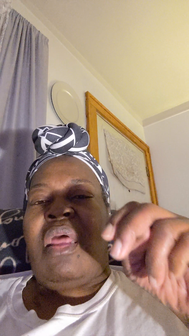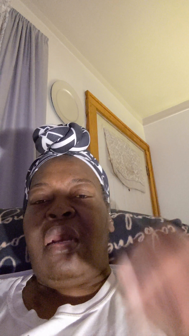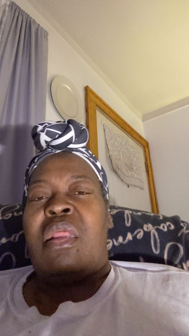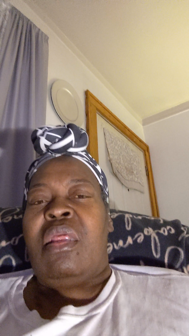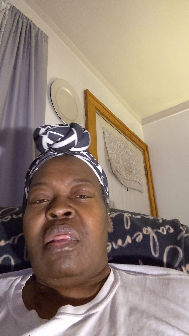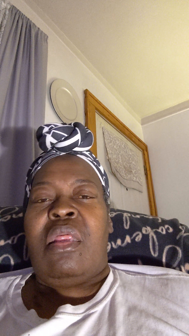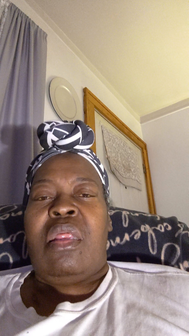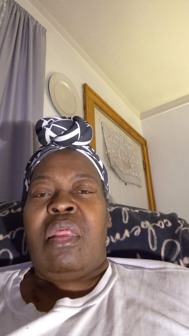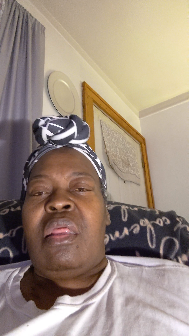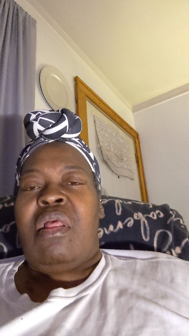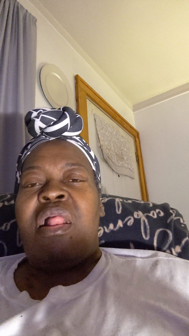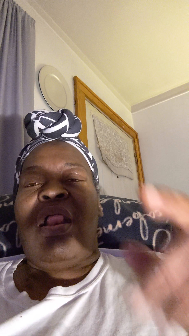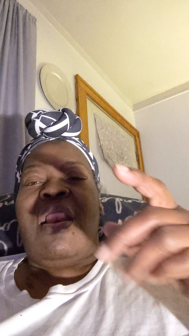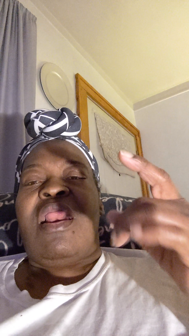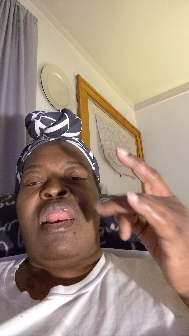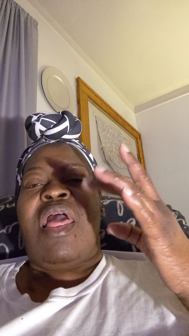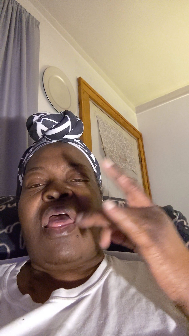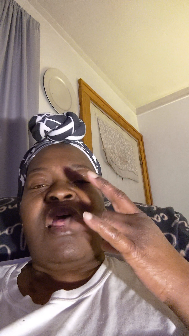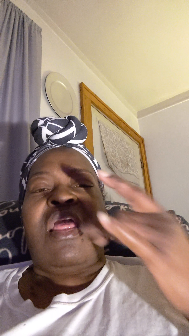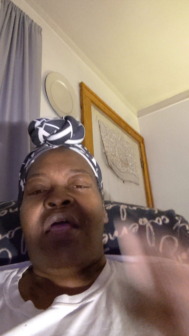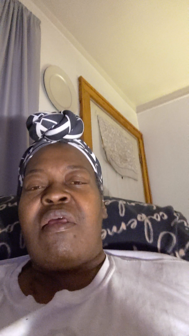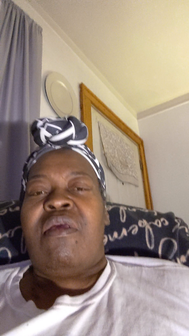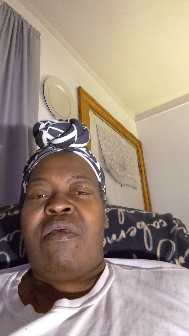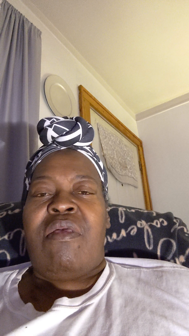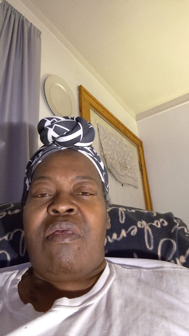light bulb